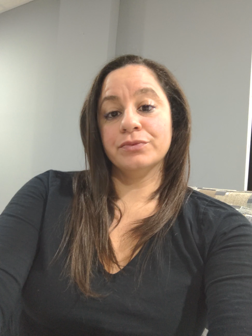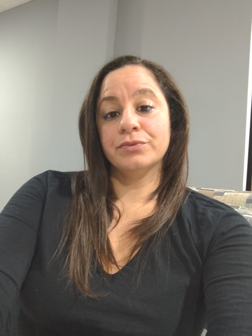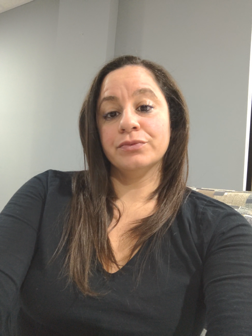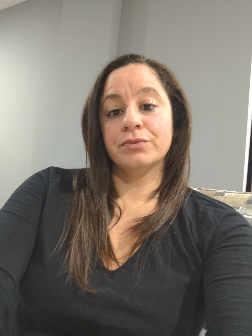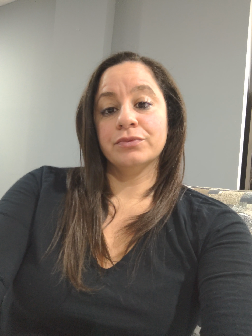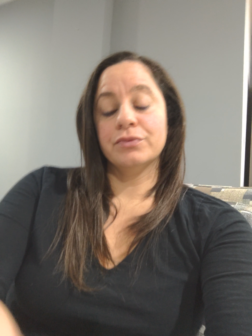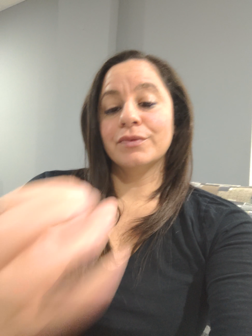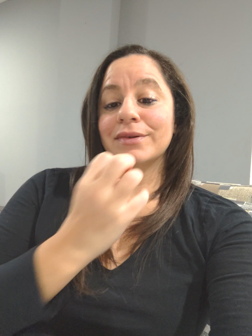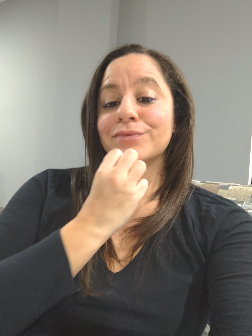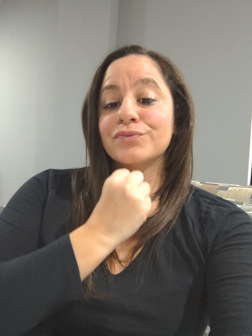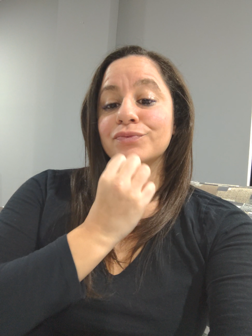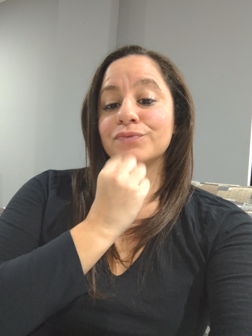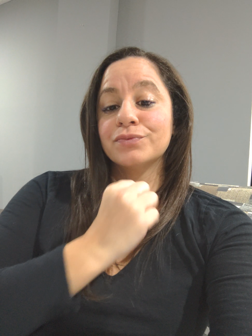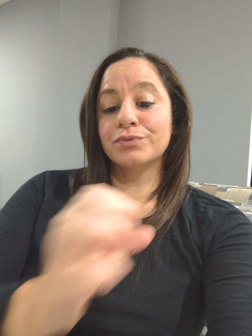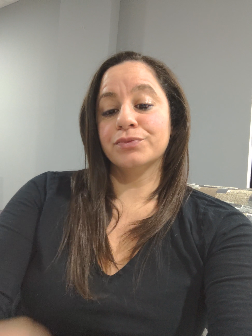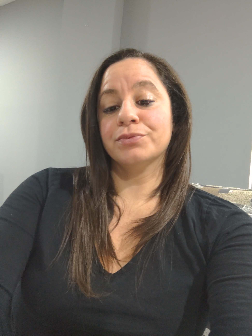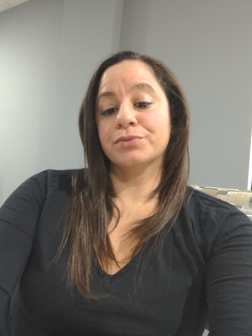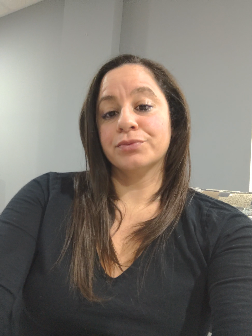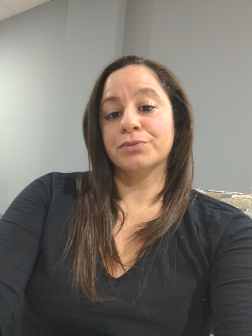underwear